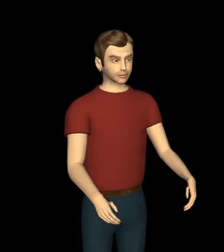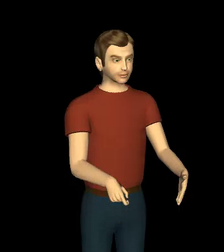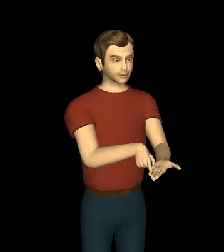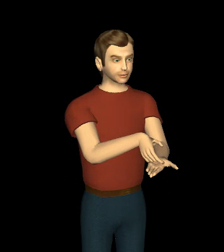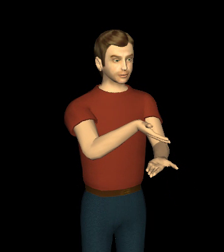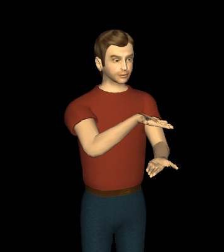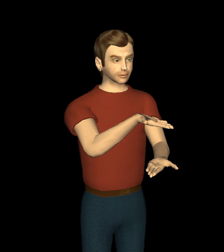باهض